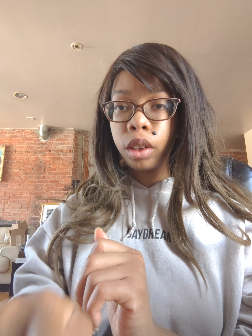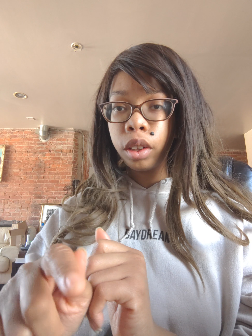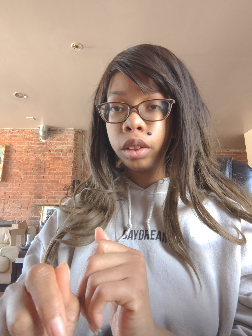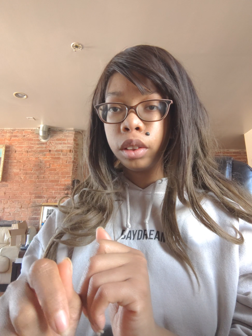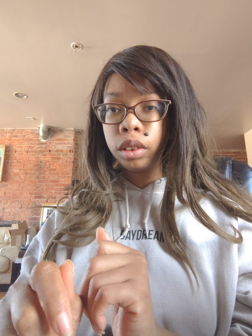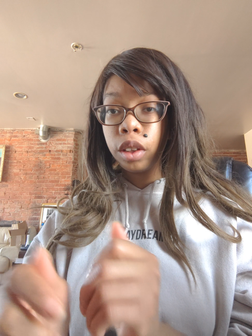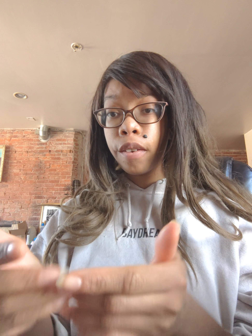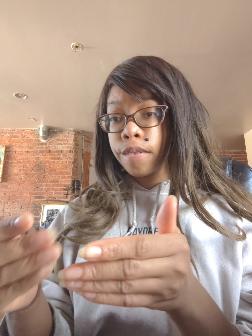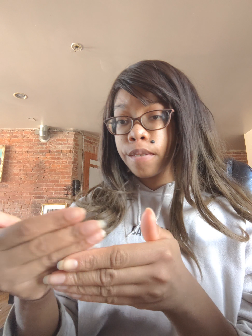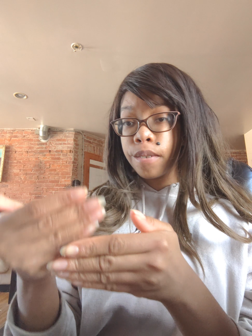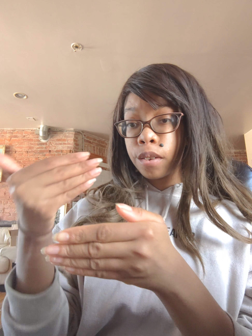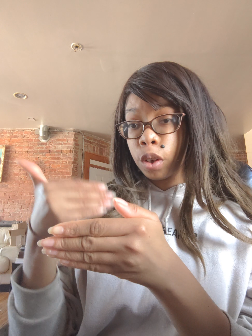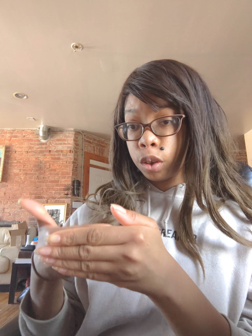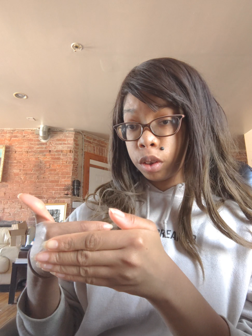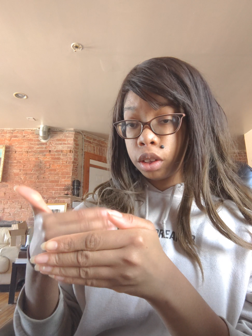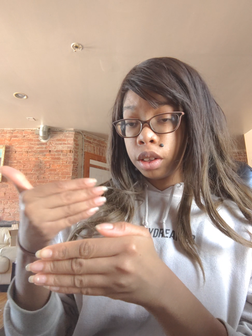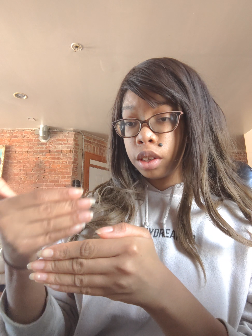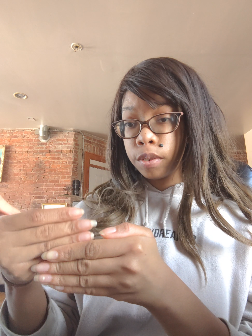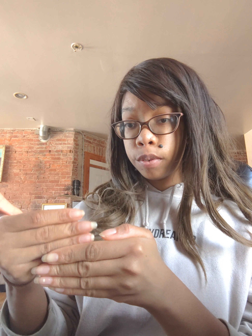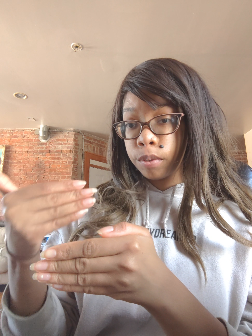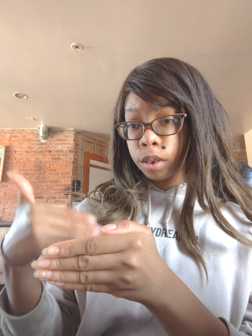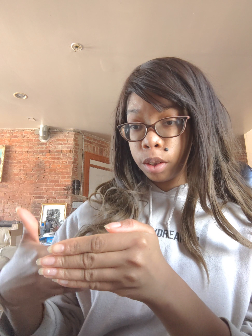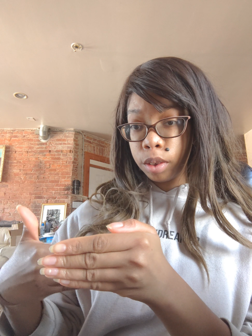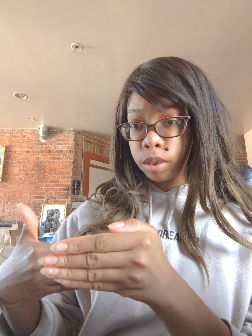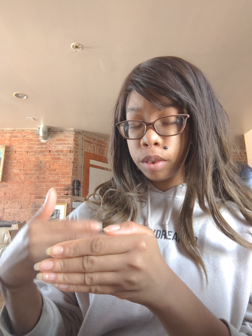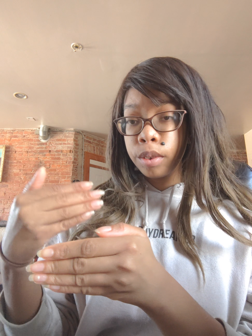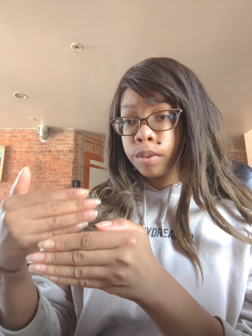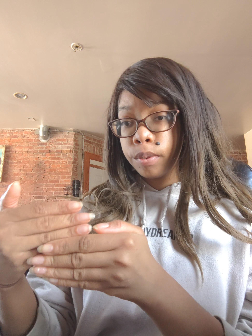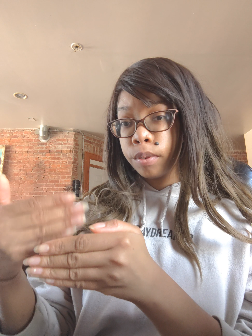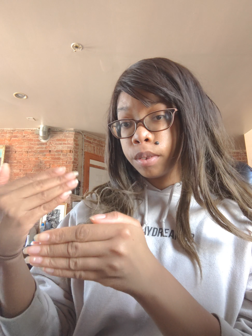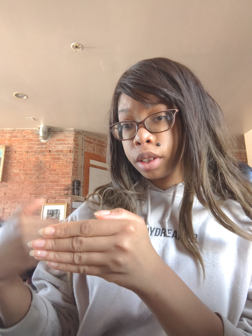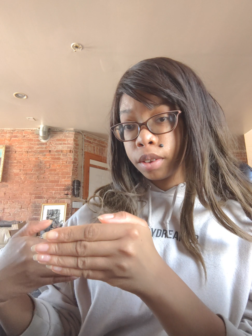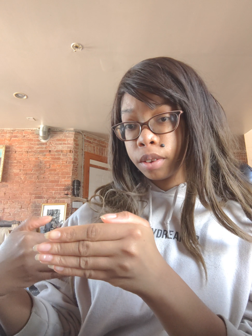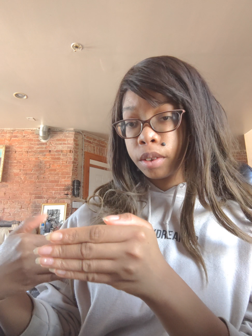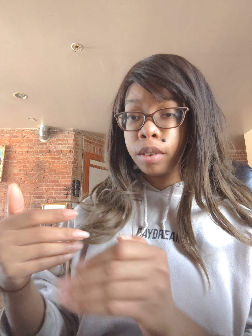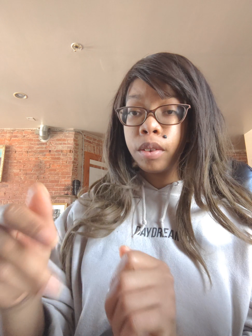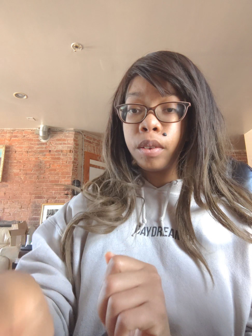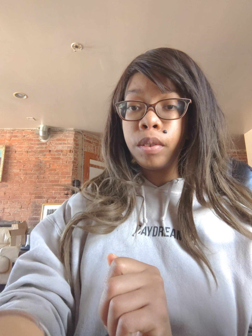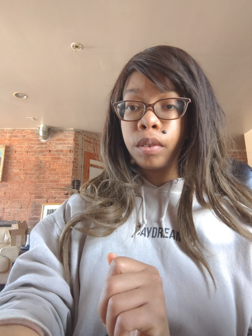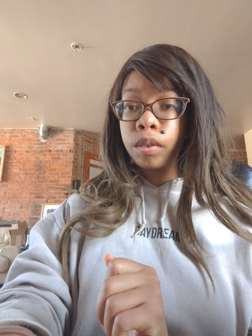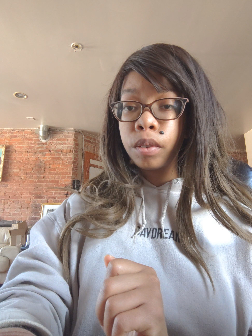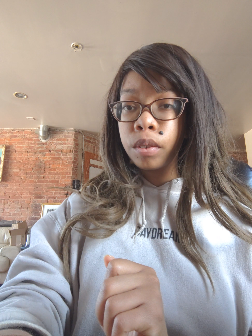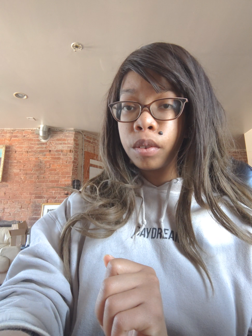before